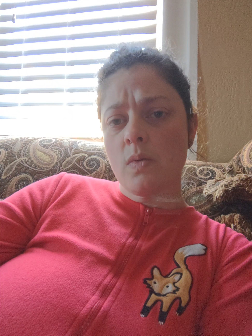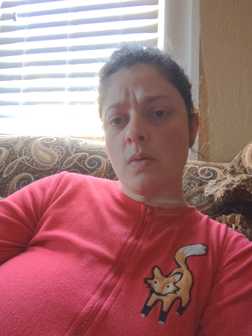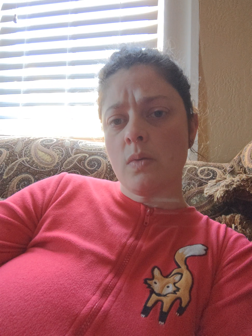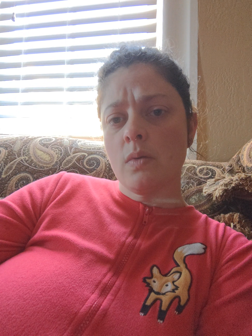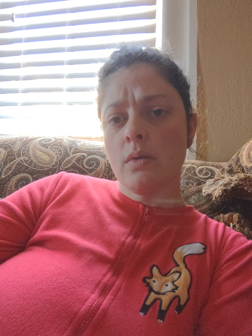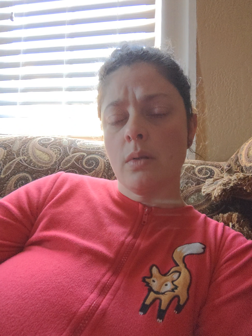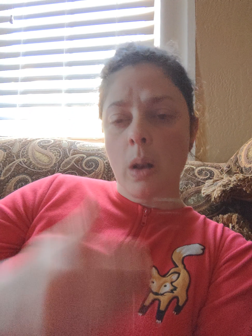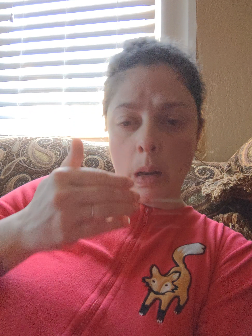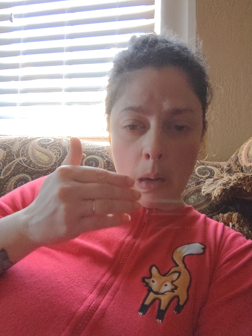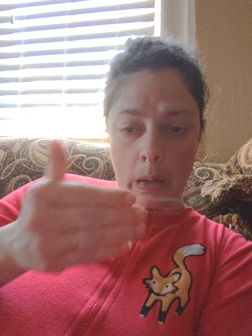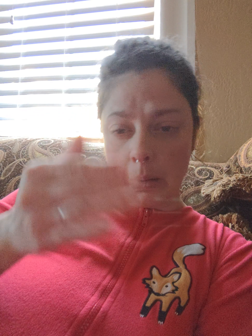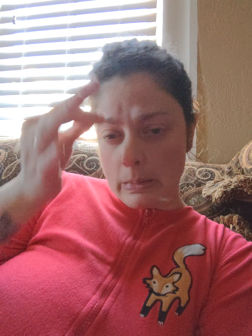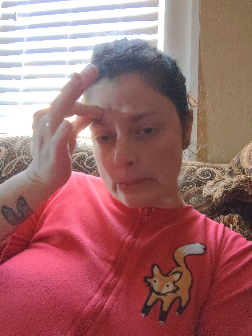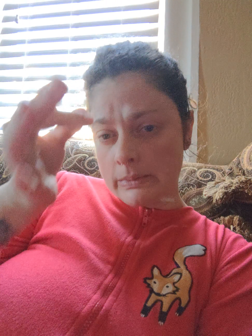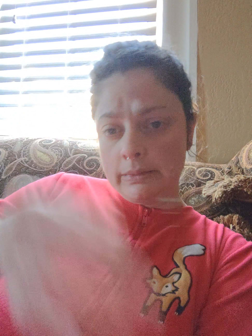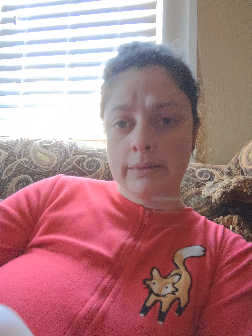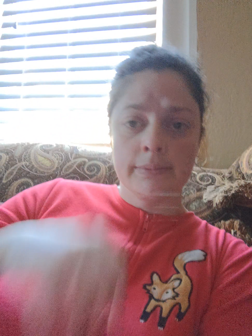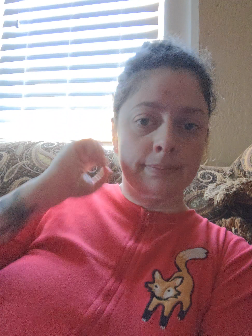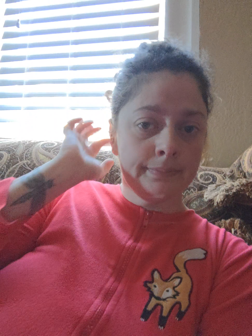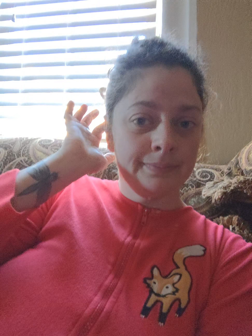close